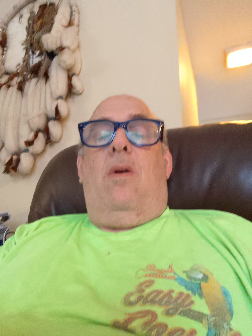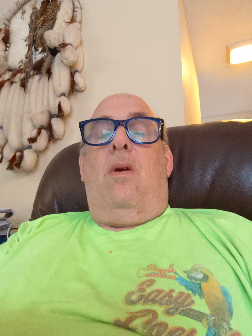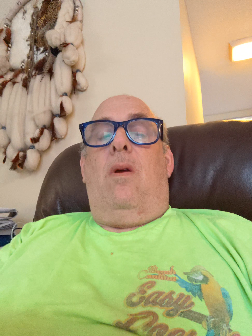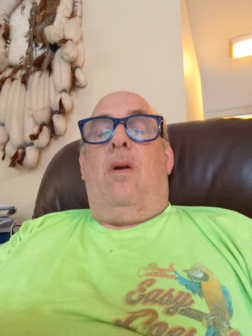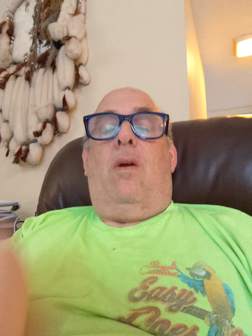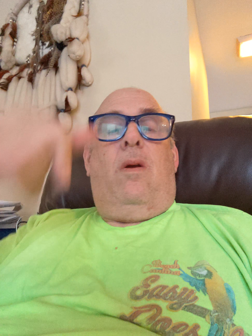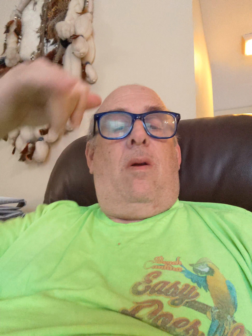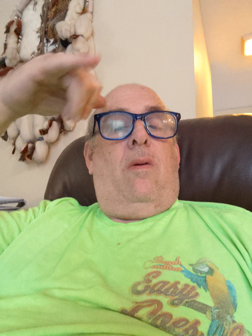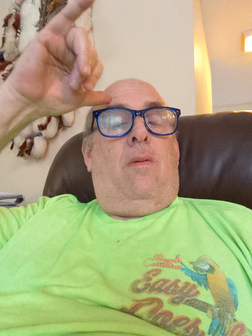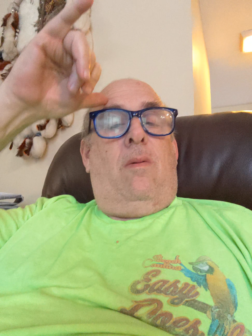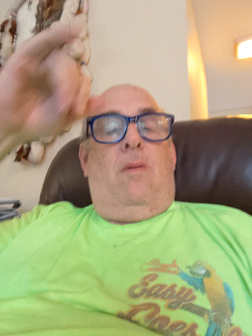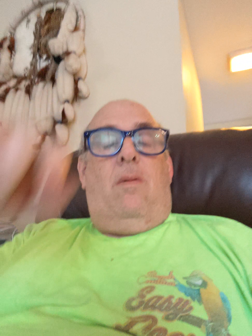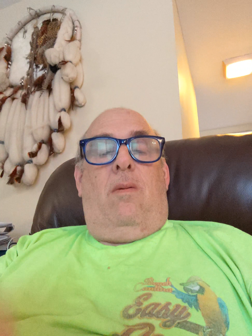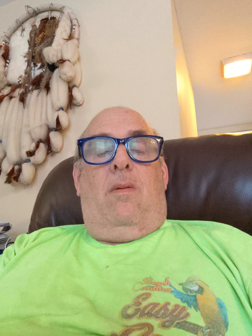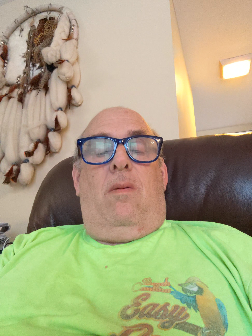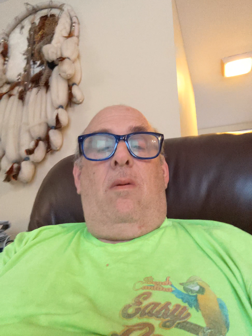cow